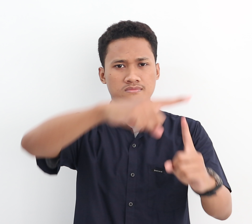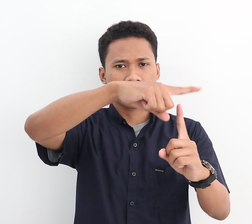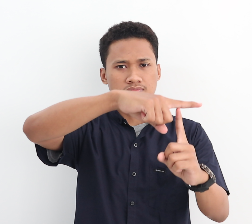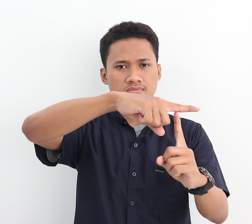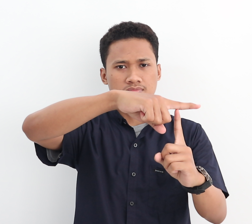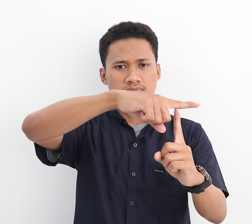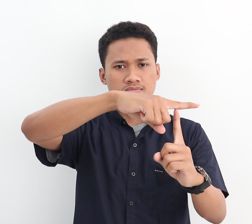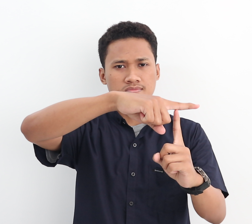T